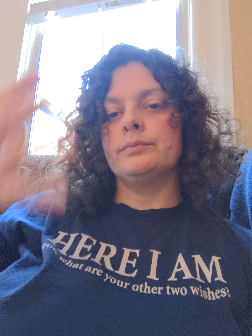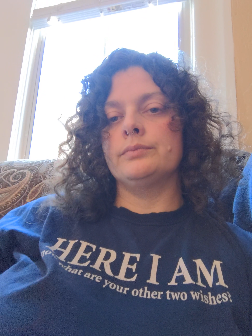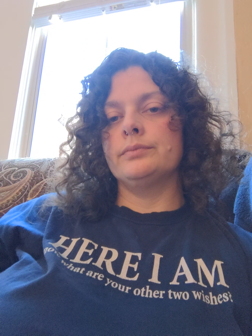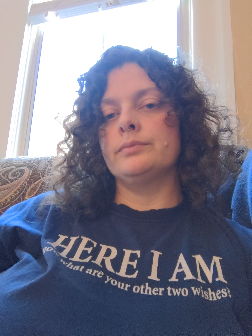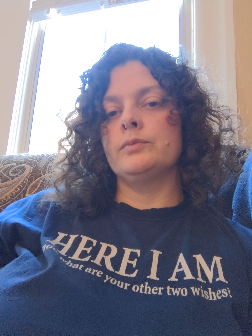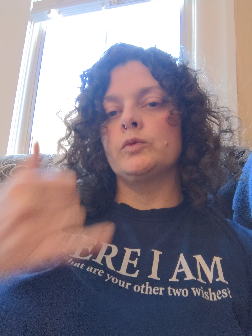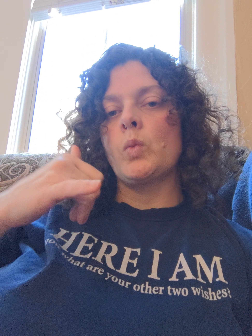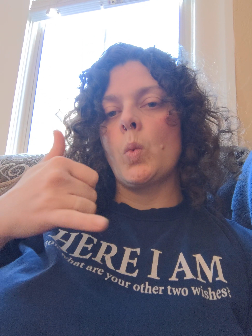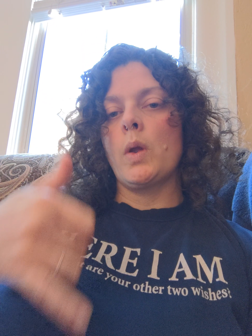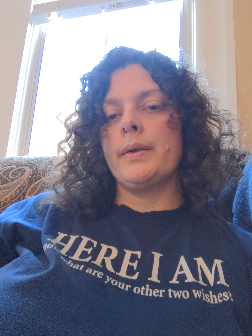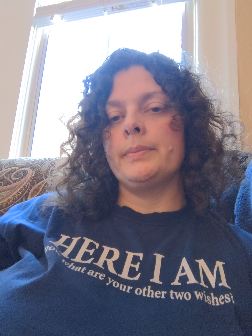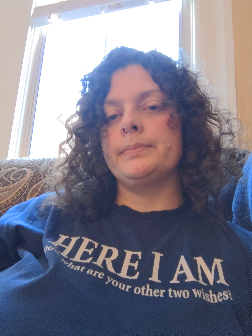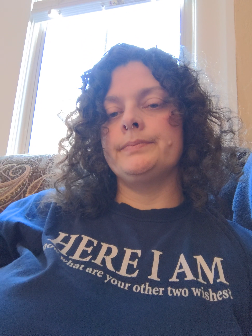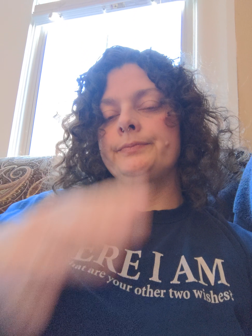toy